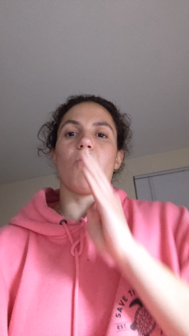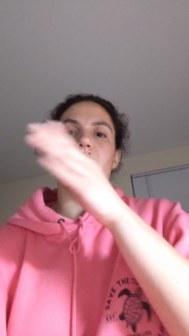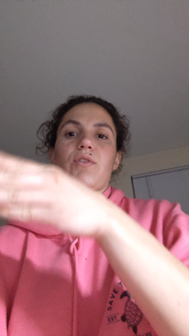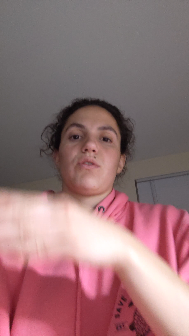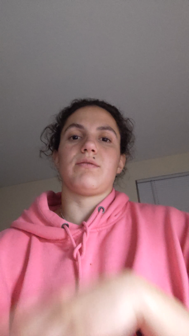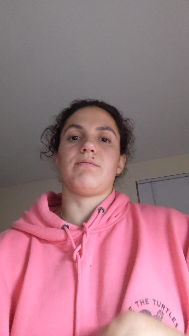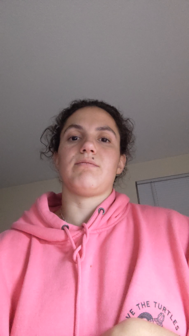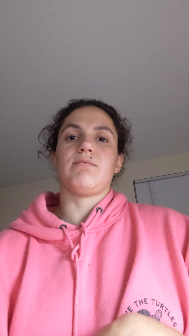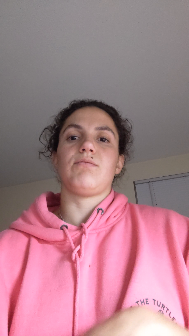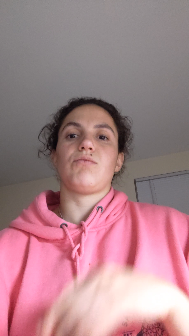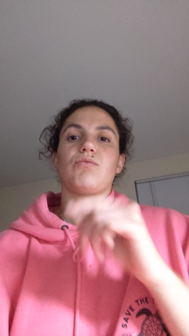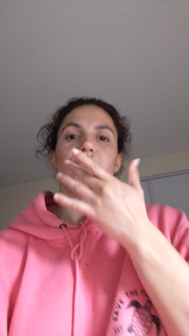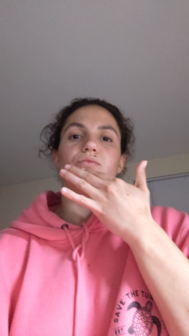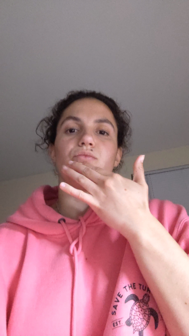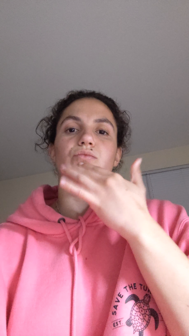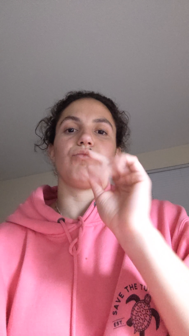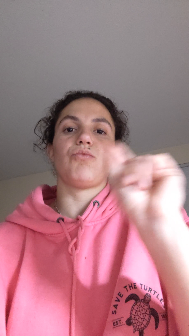crayon